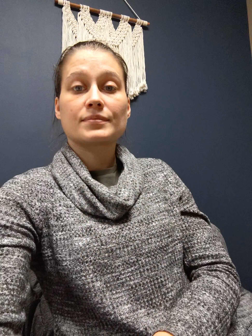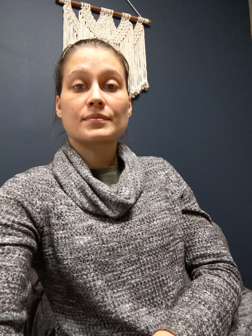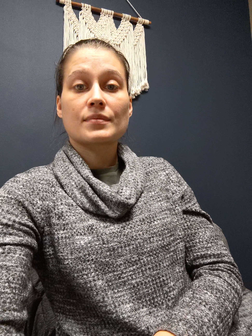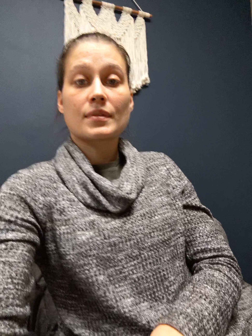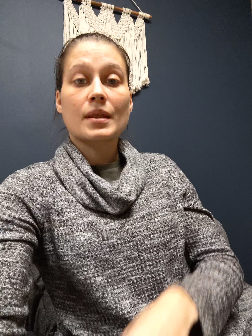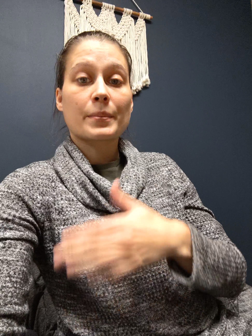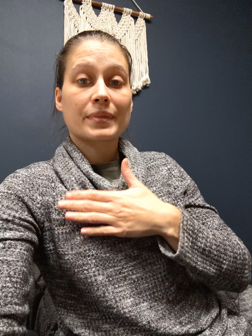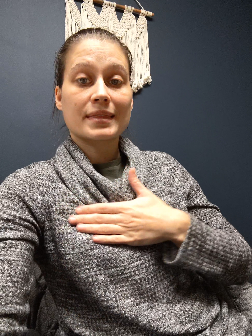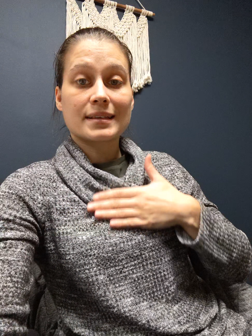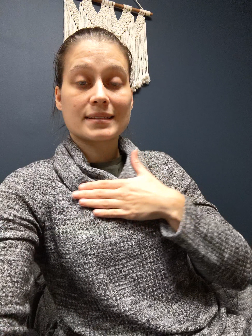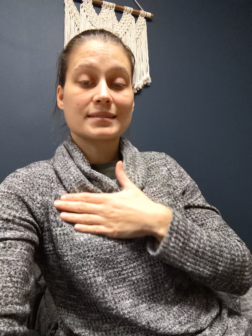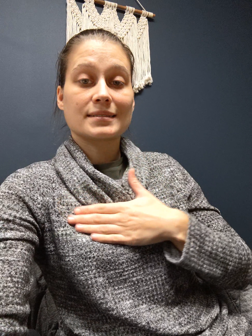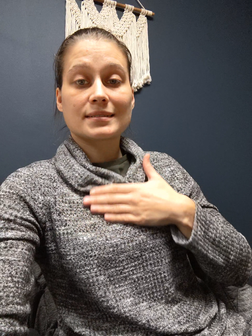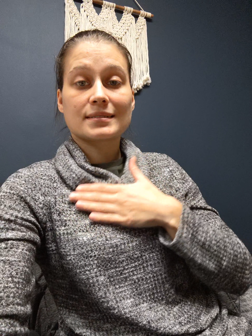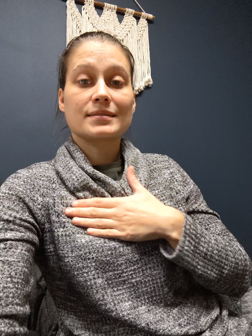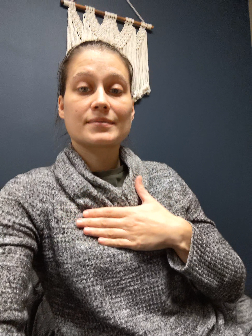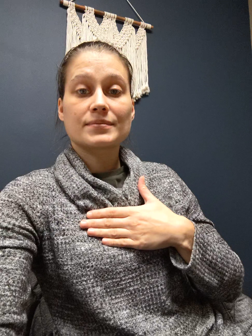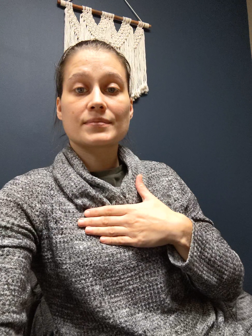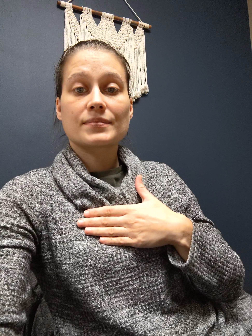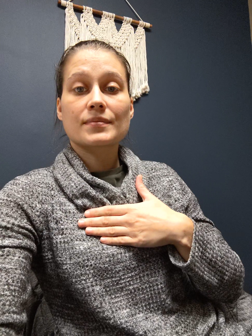please